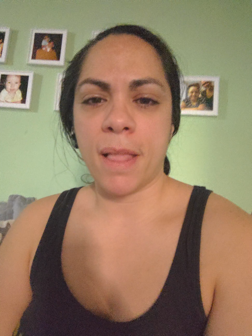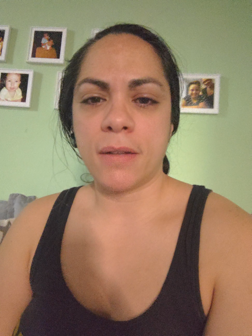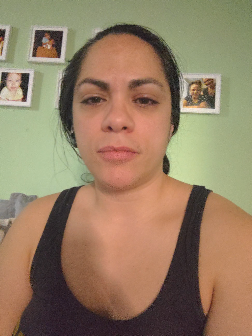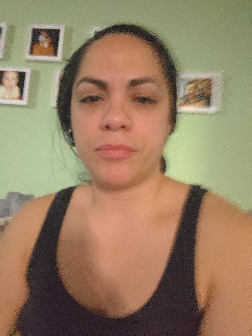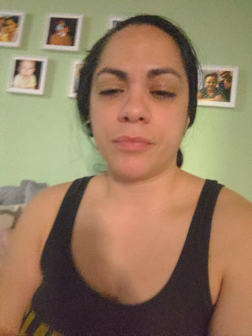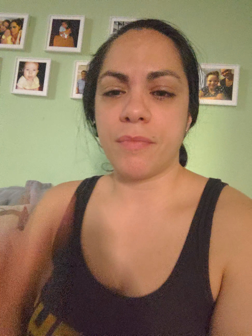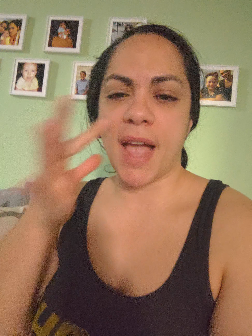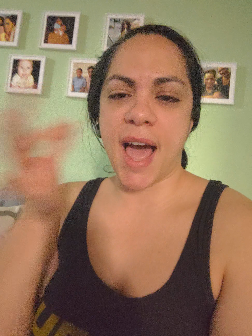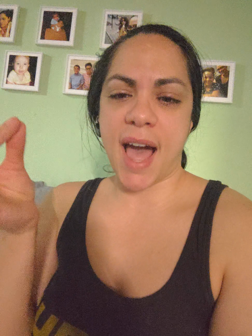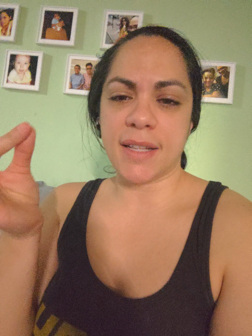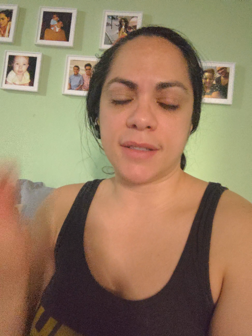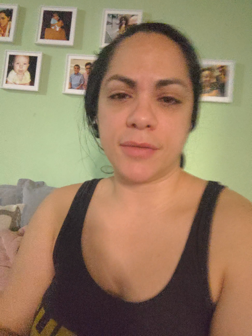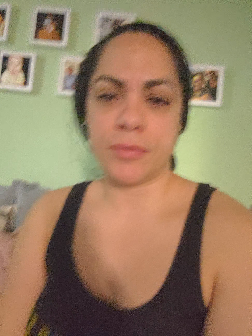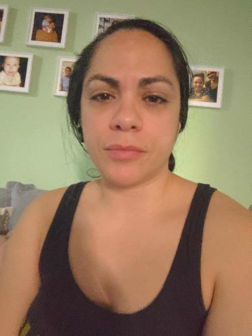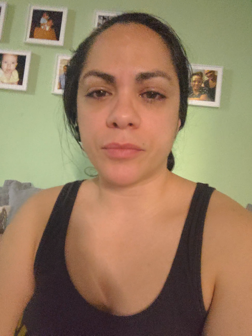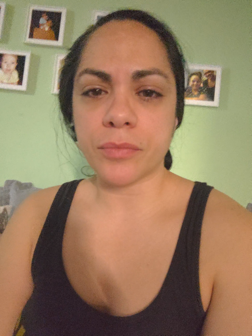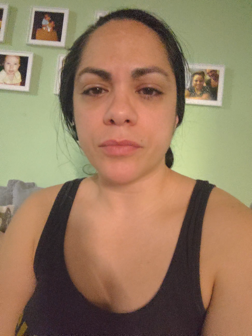cat